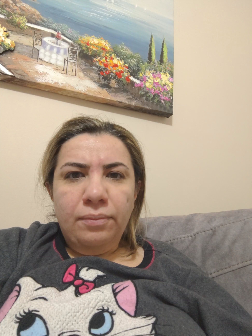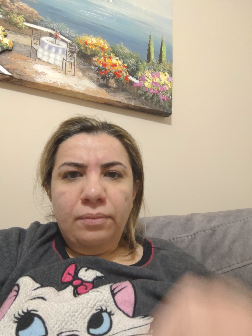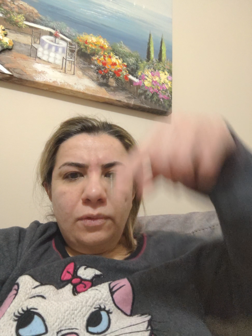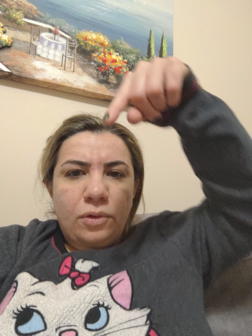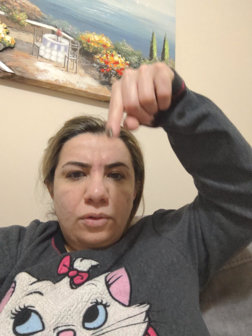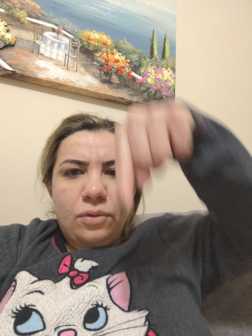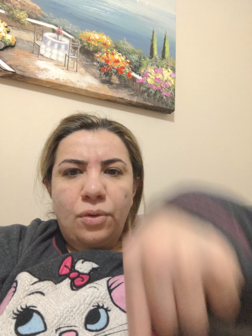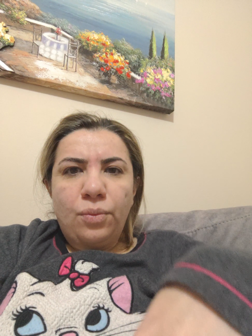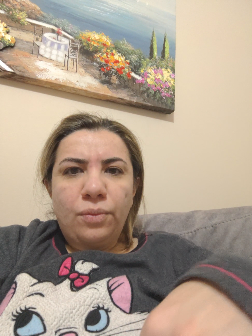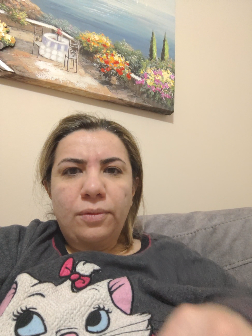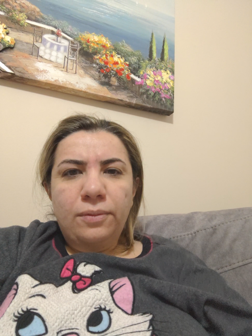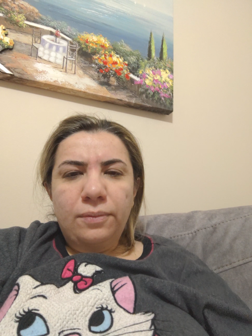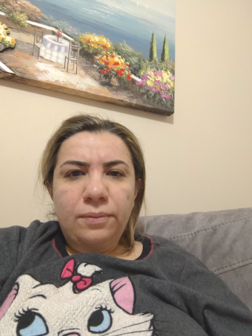down